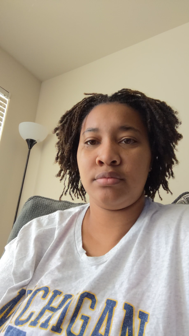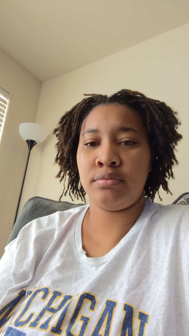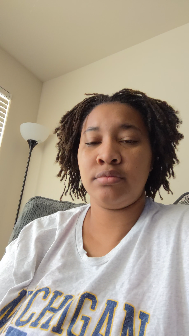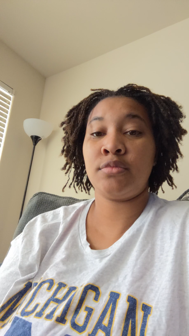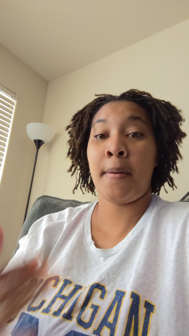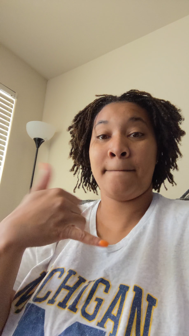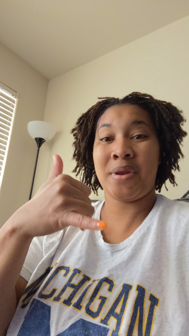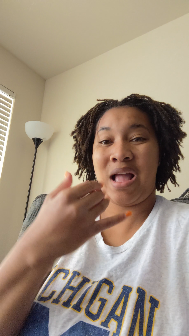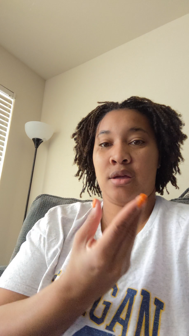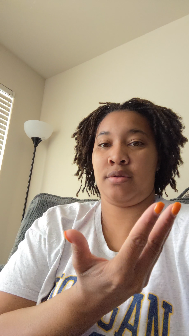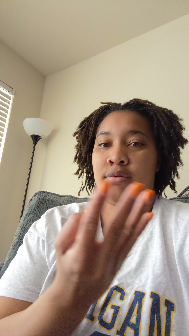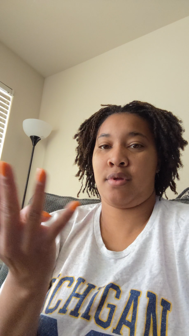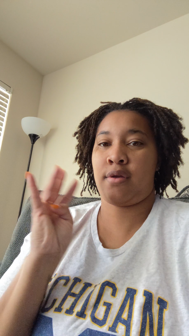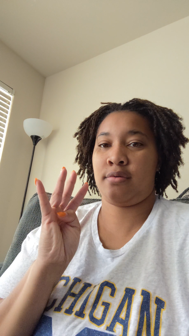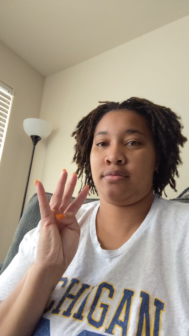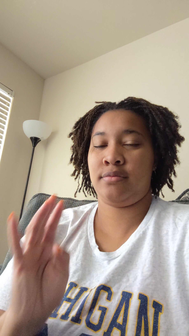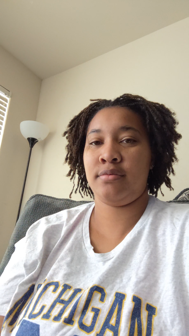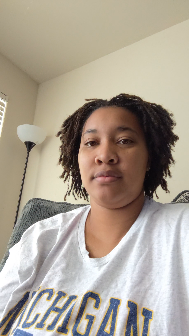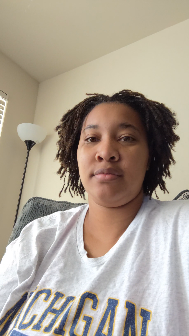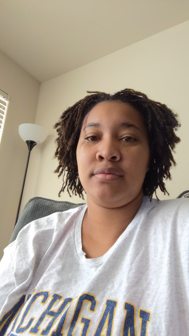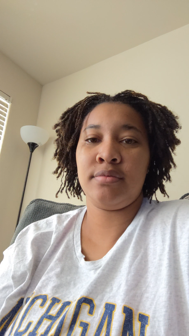playpen